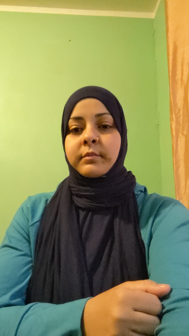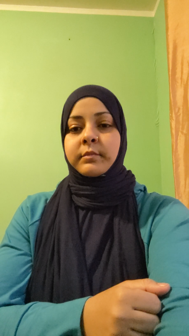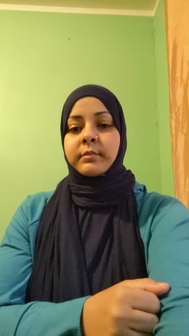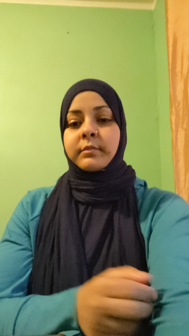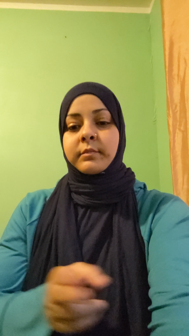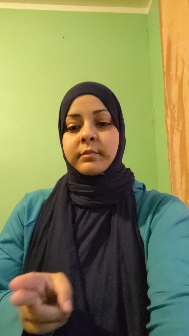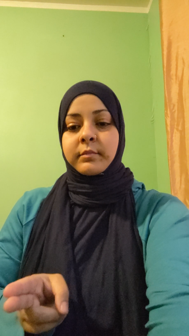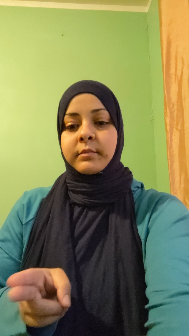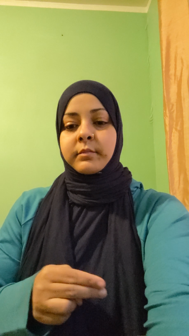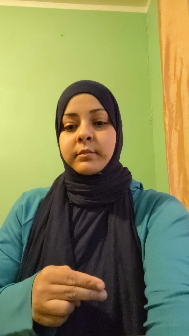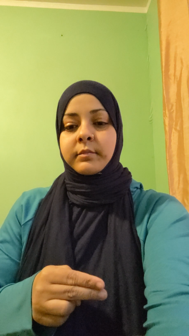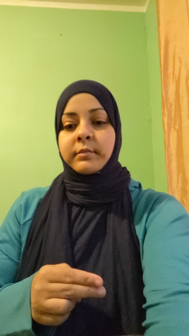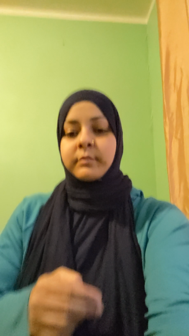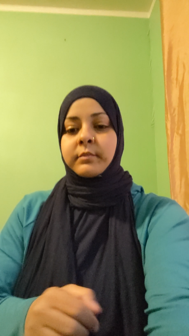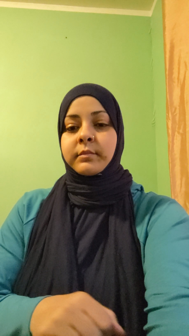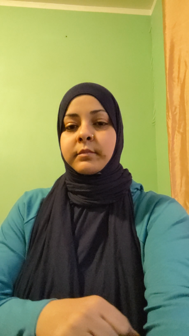belt